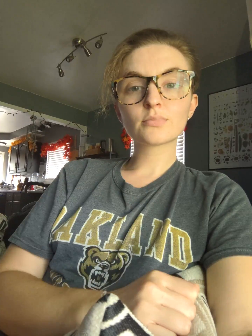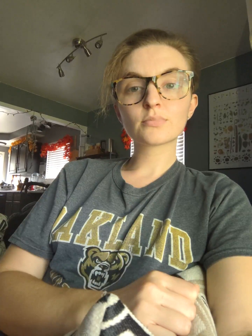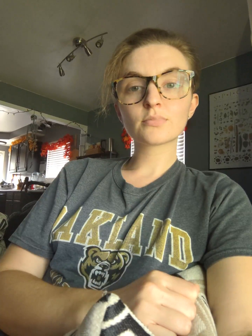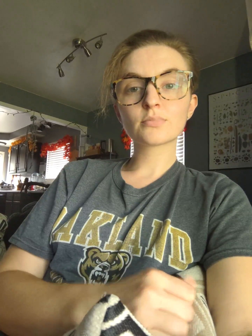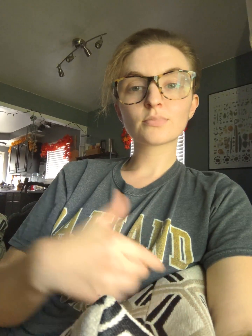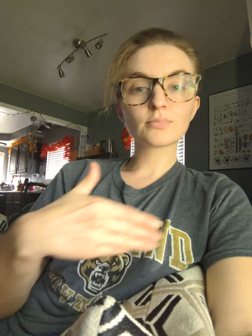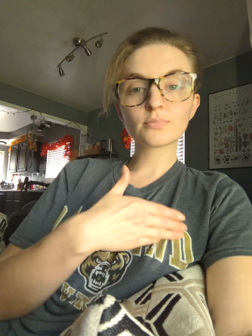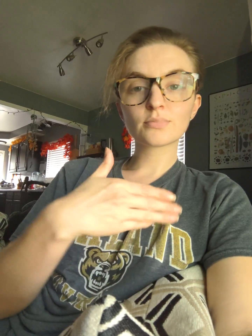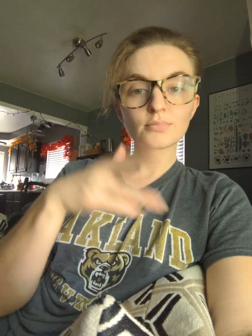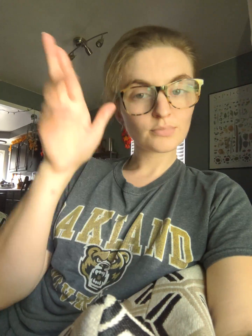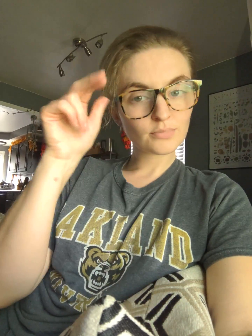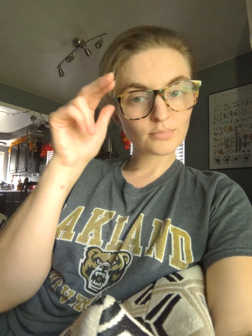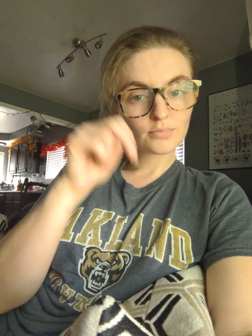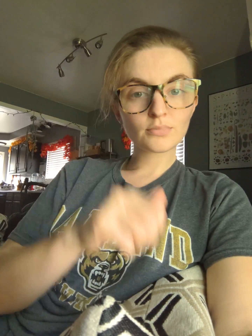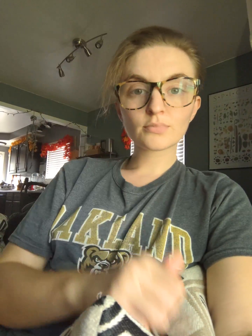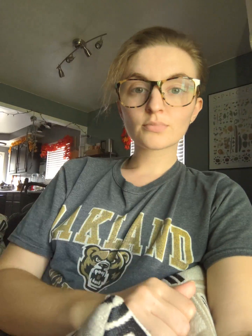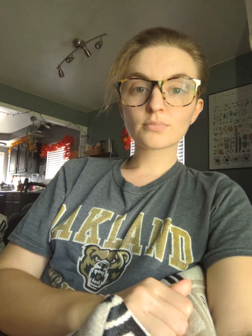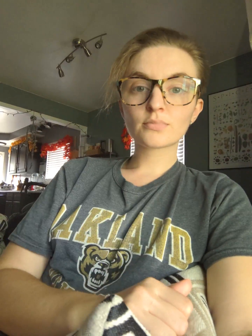pony